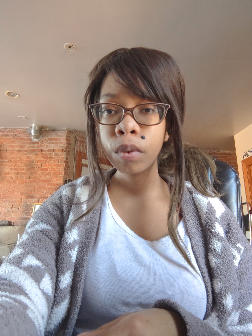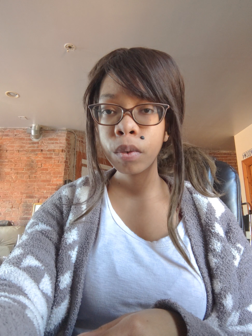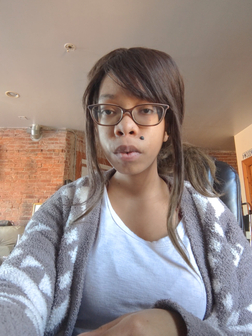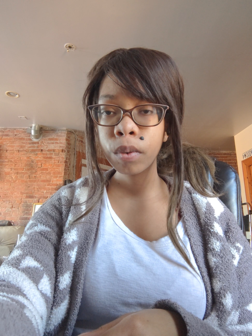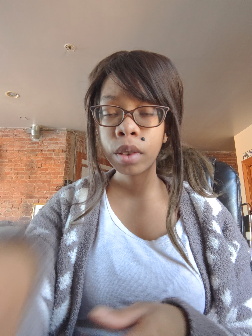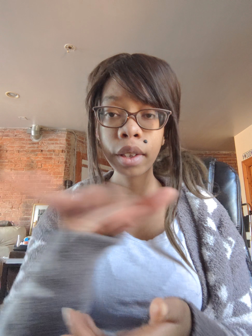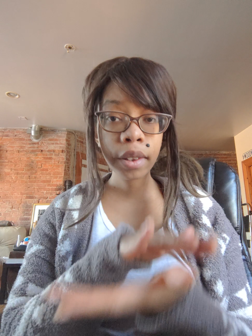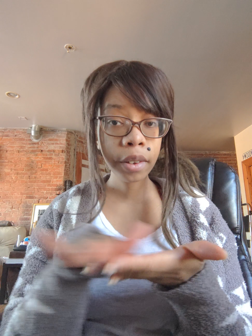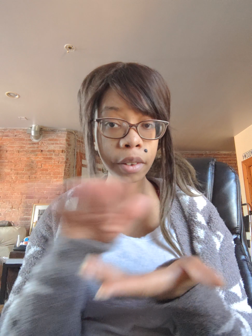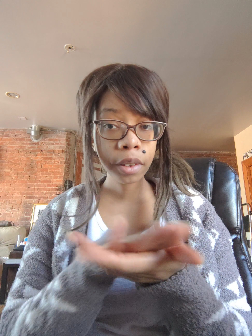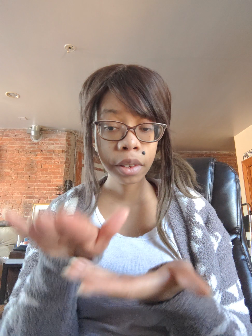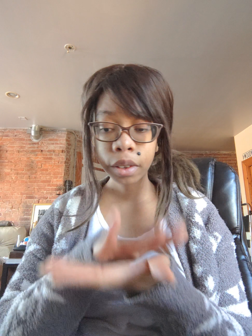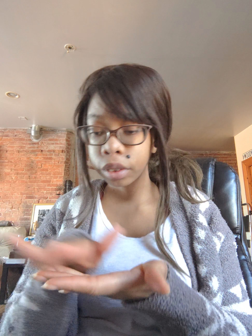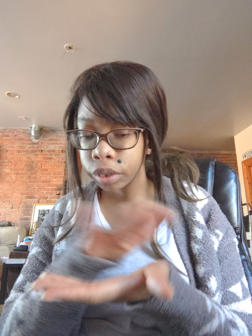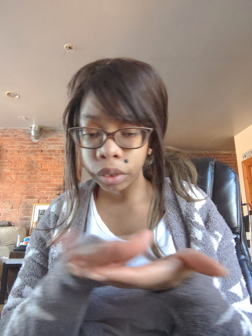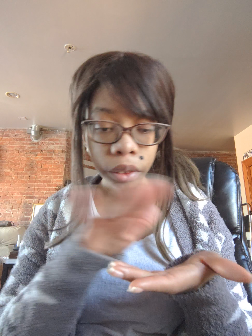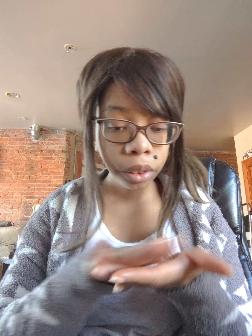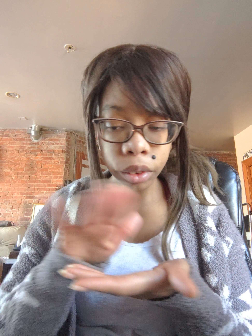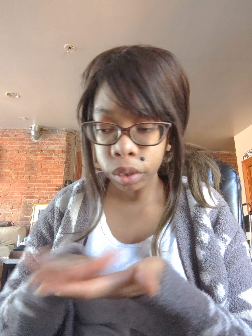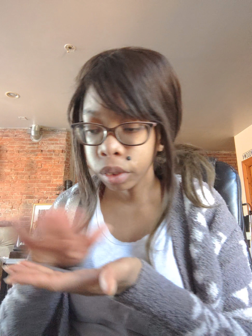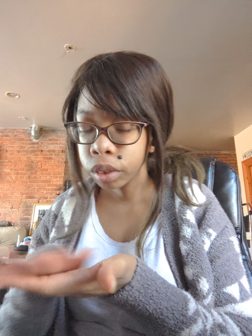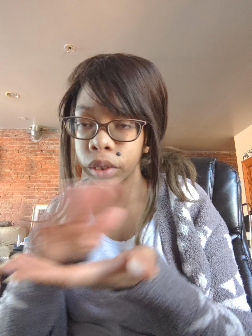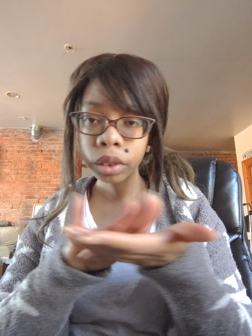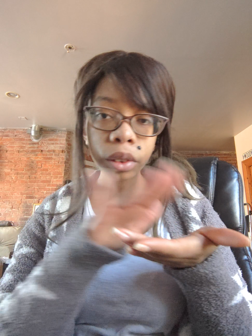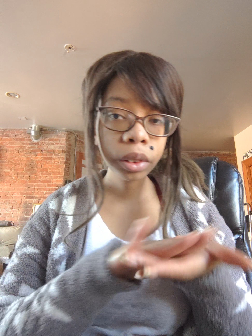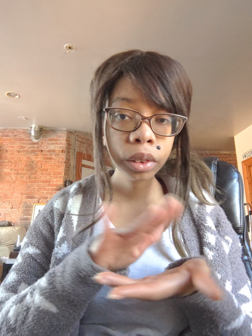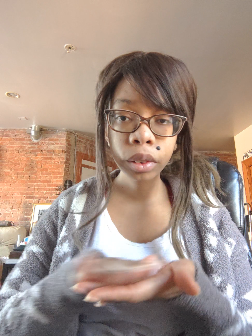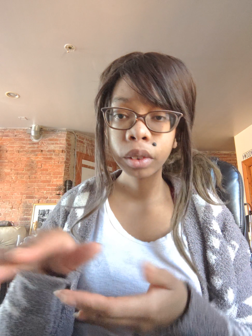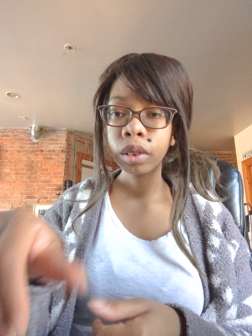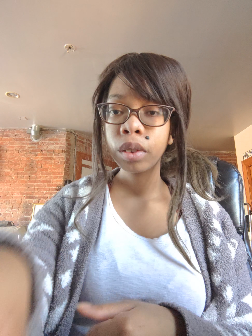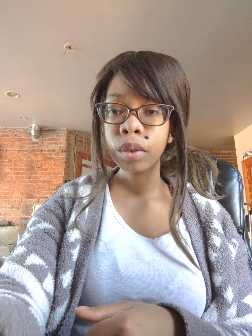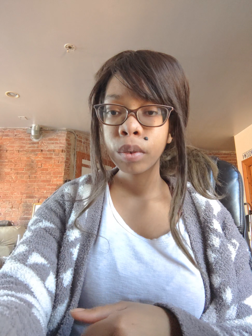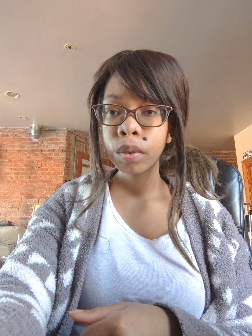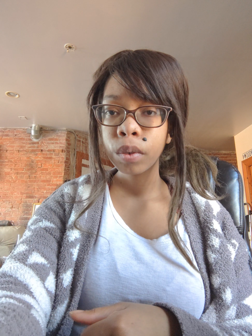clean